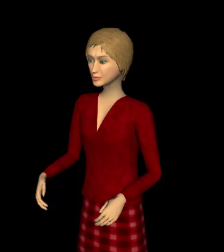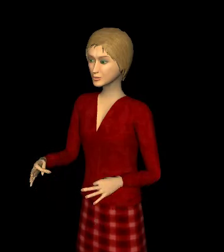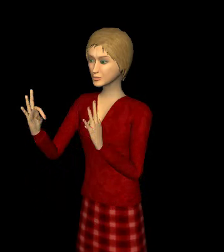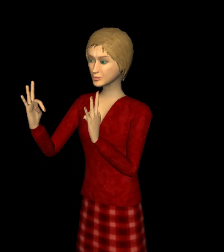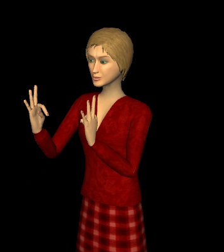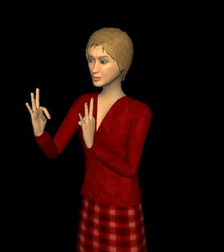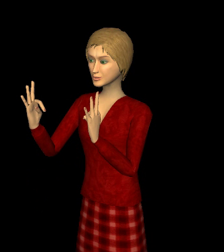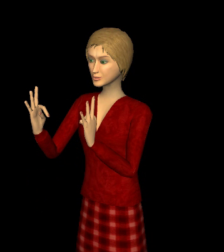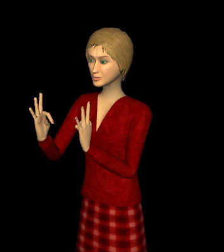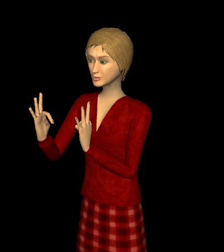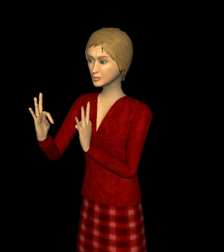خال